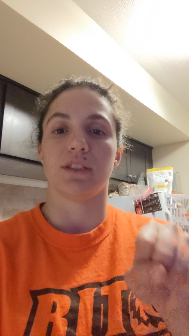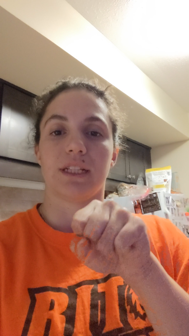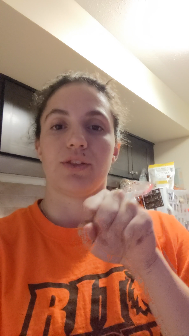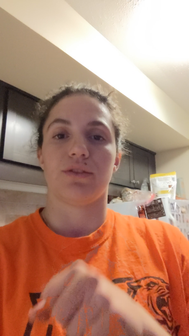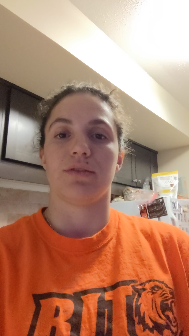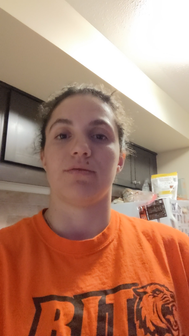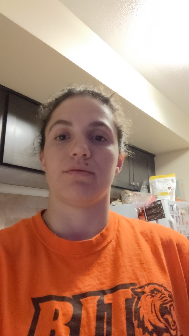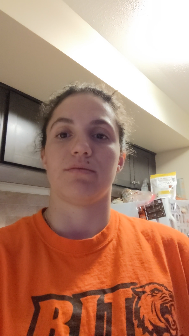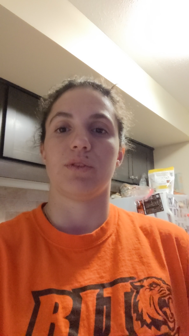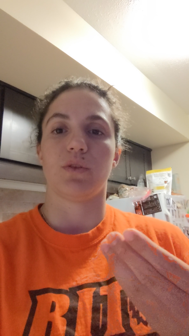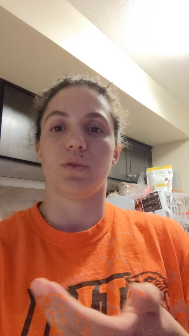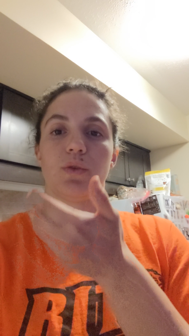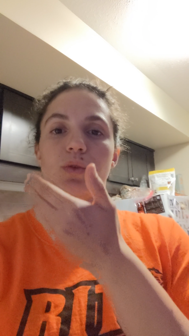new